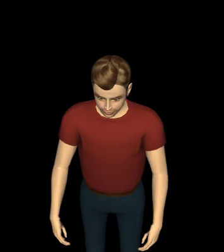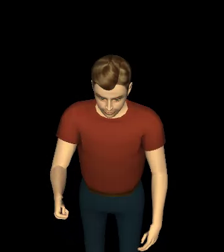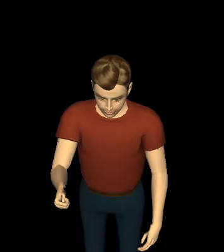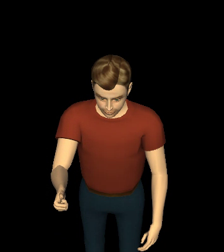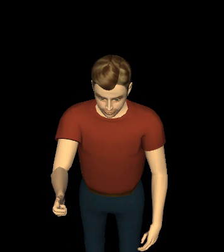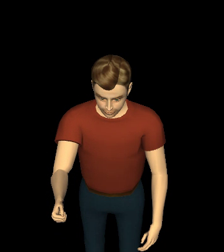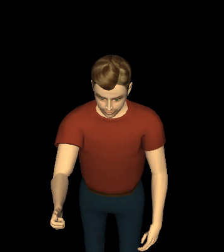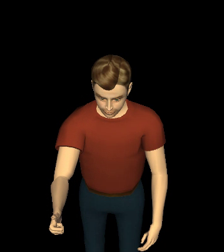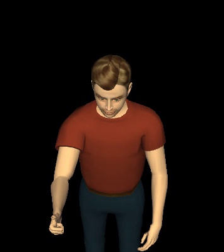قريبا